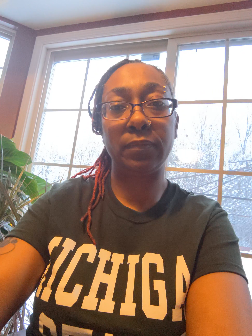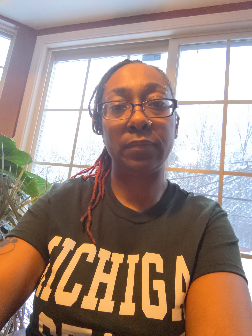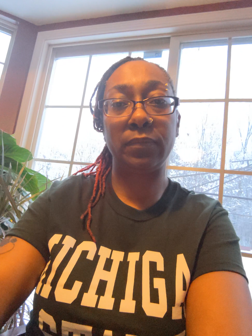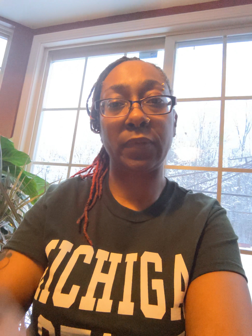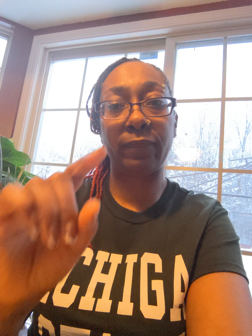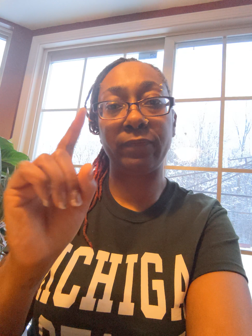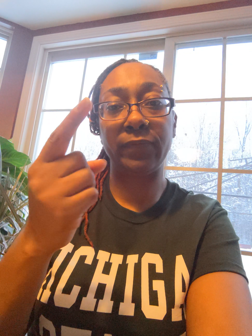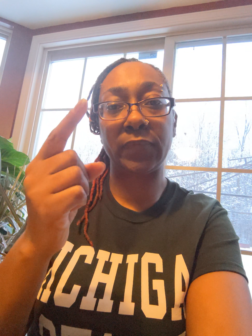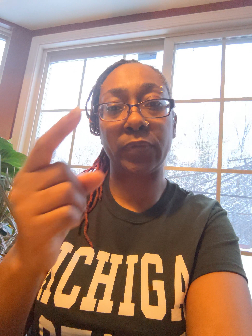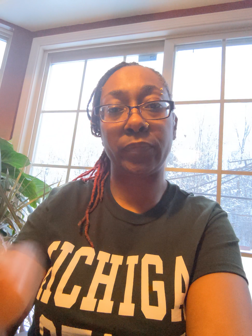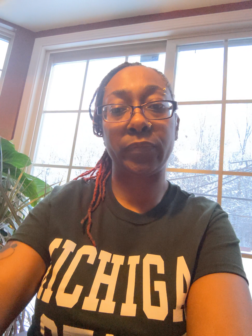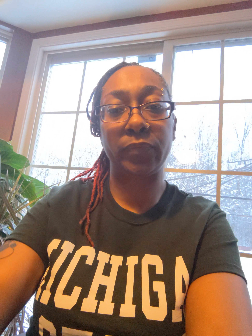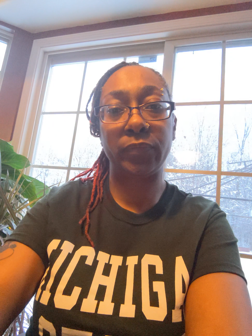finger